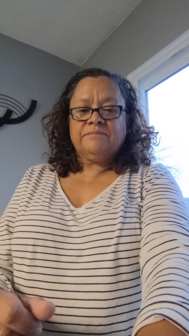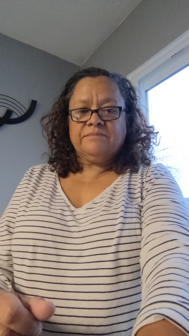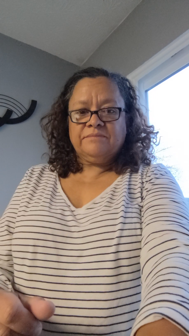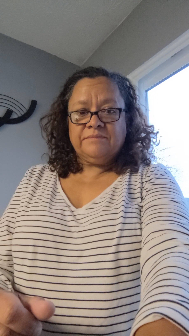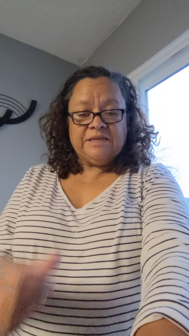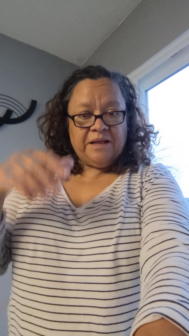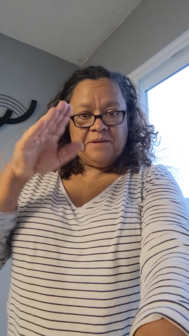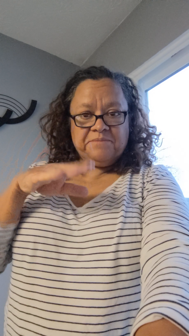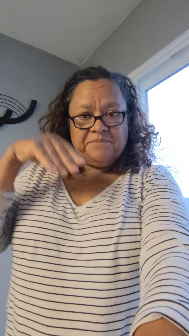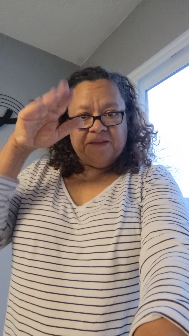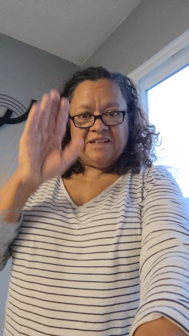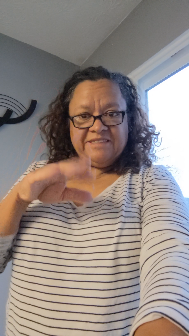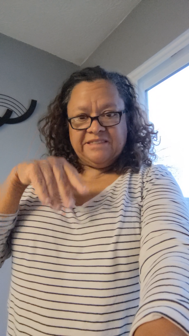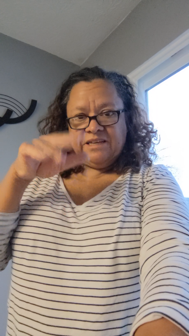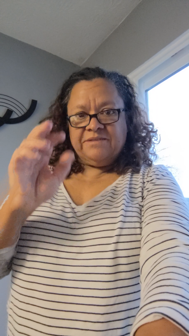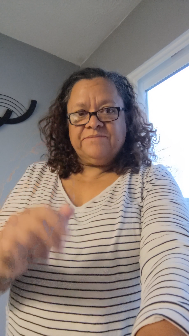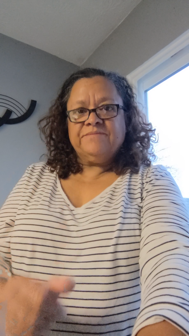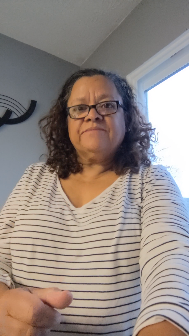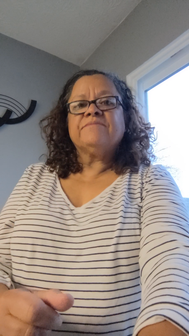paint